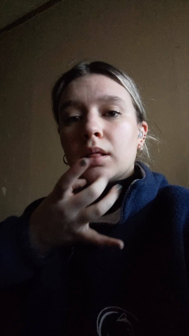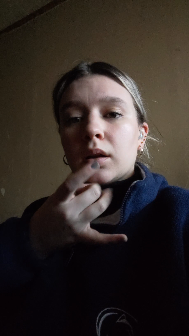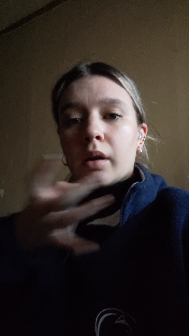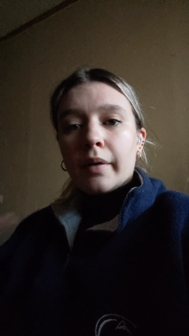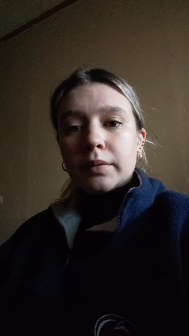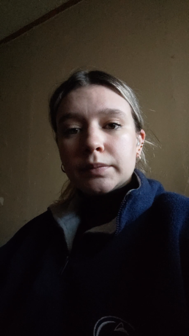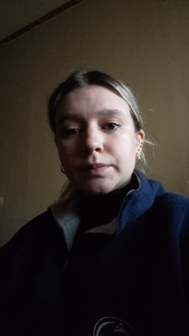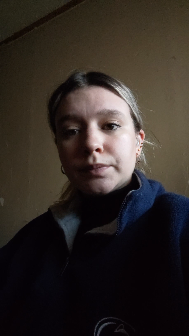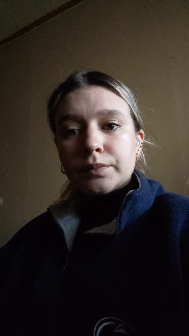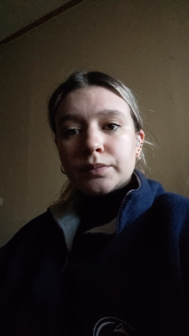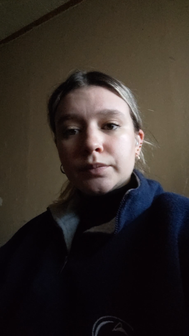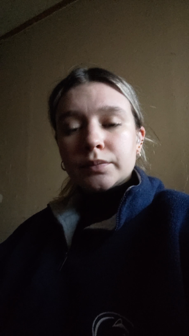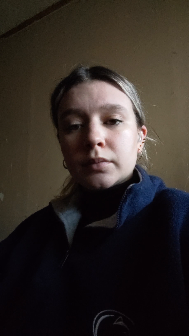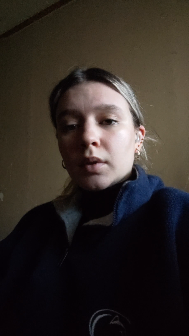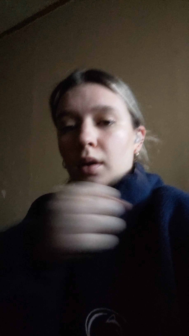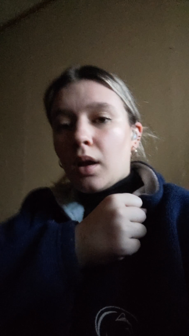hug